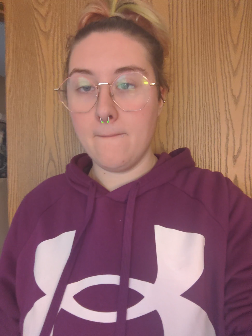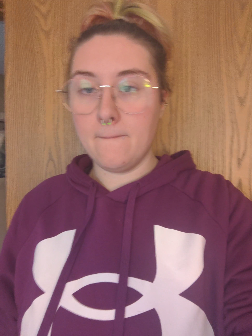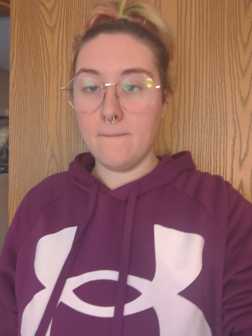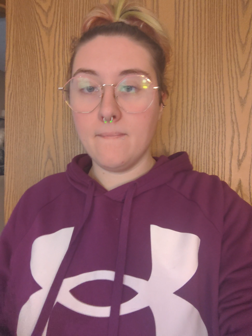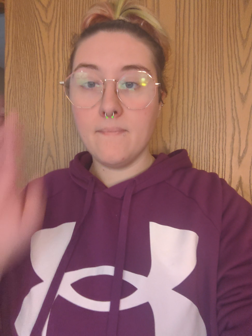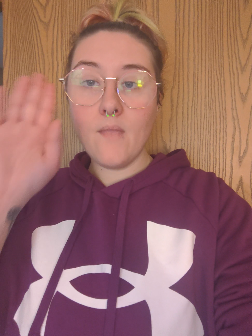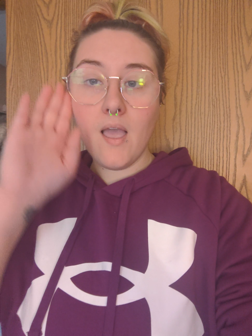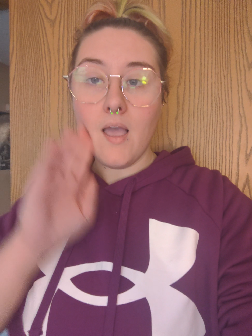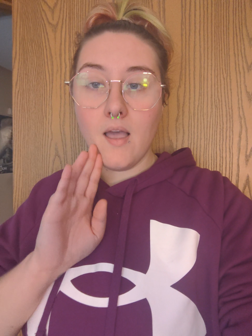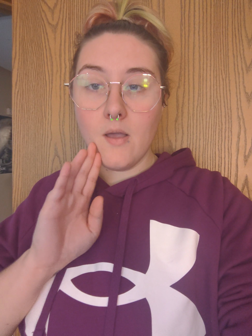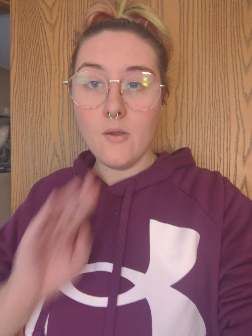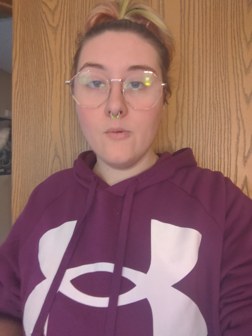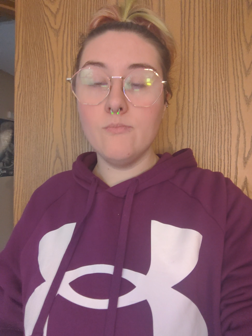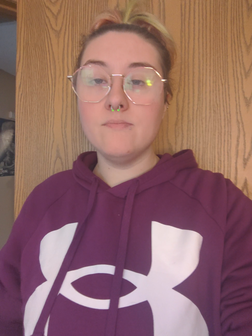brown